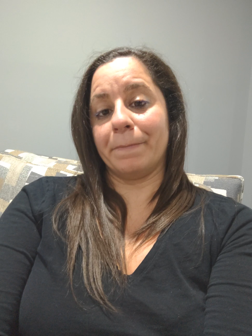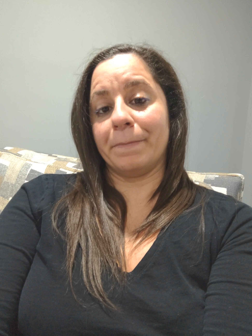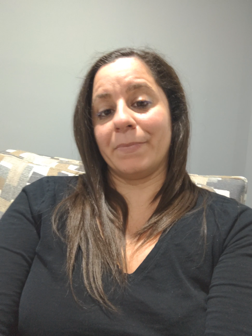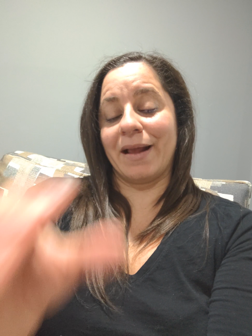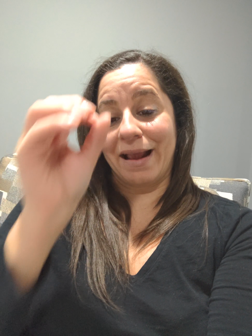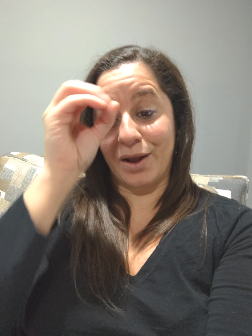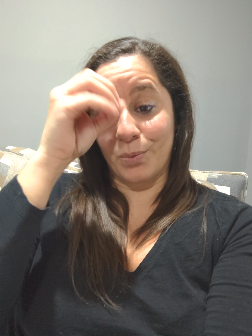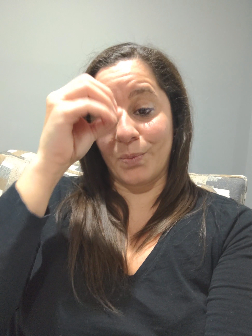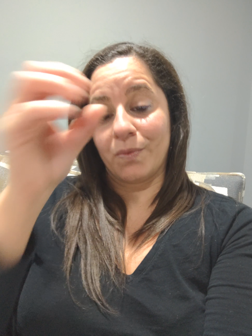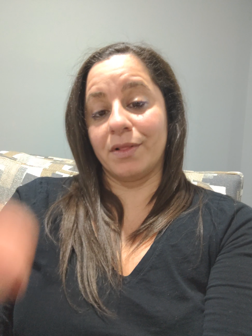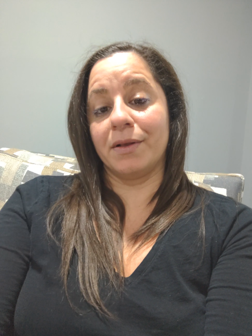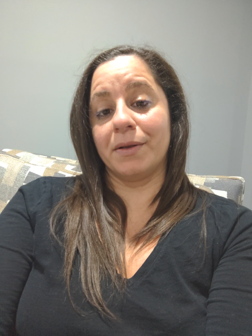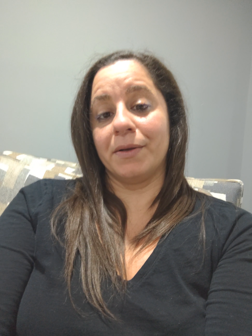owl